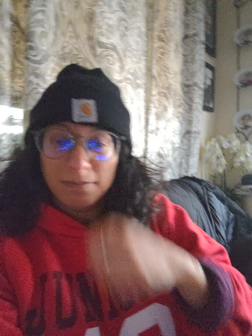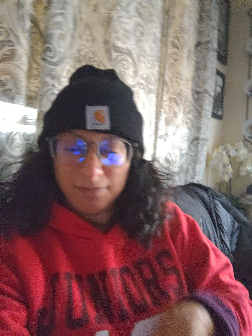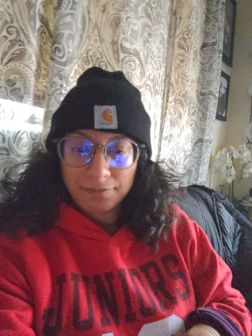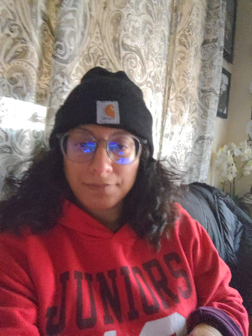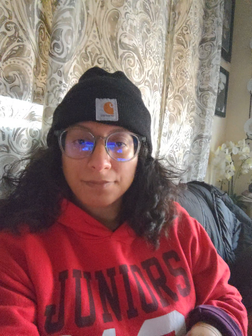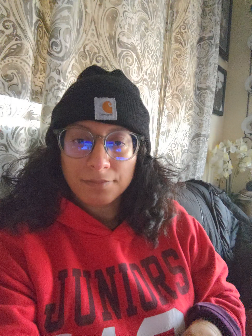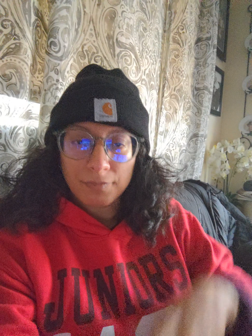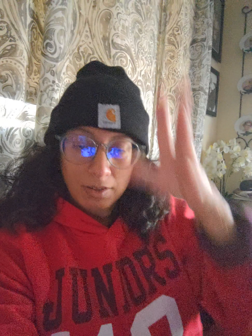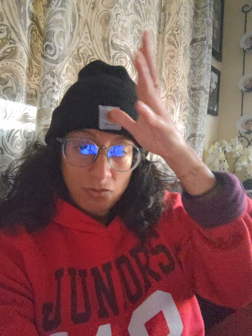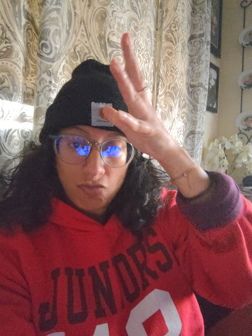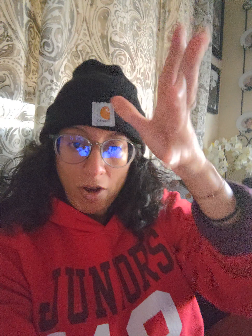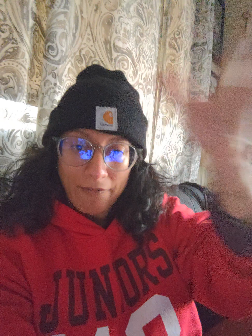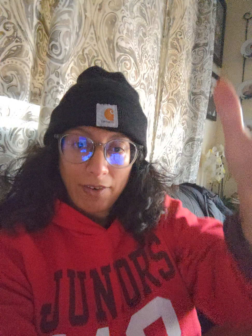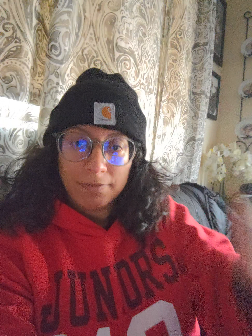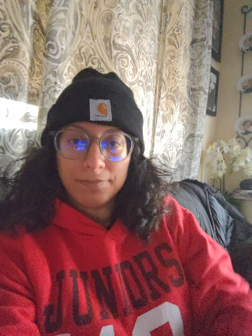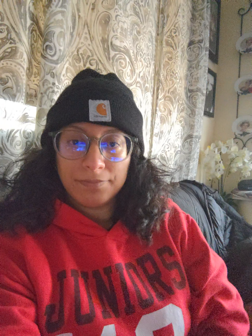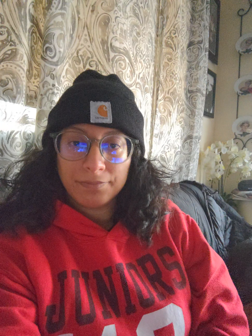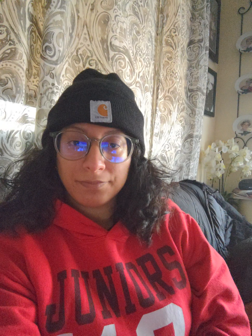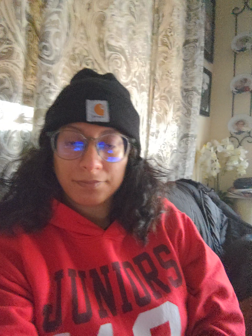grandpa